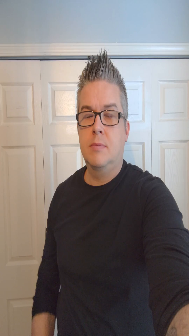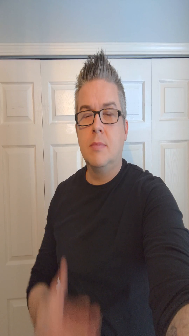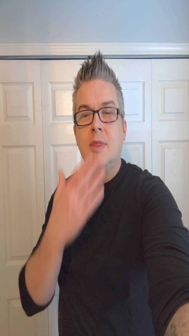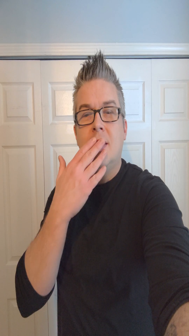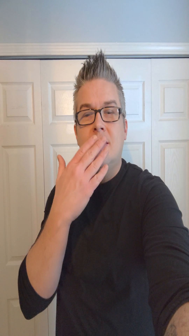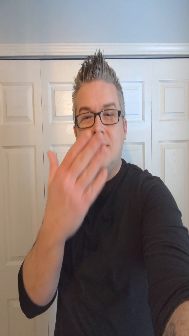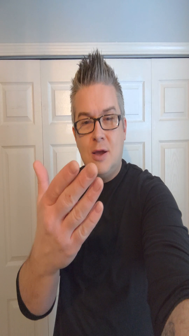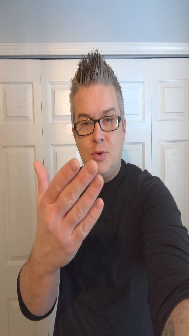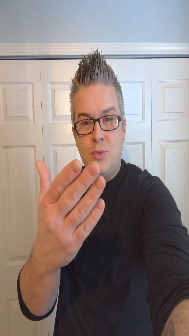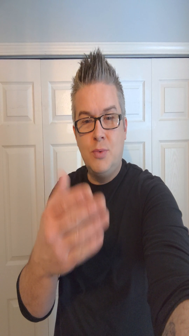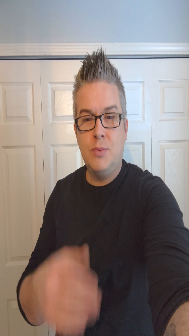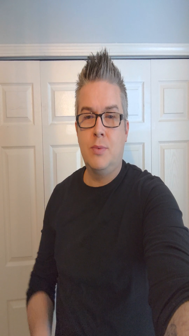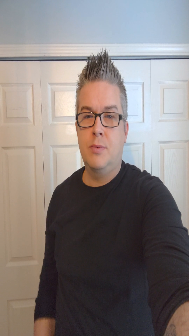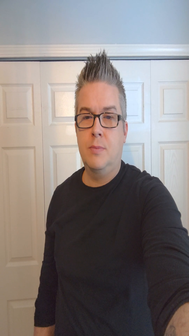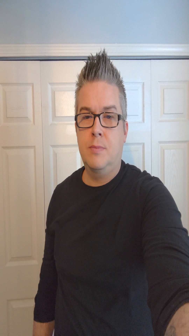thank you